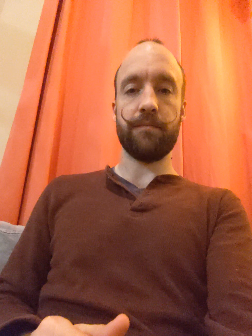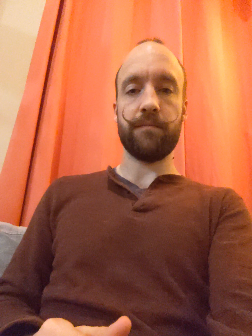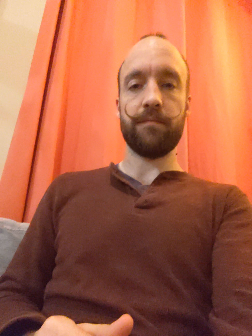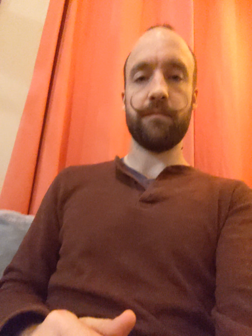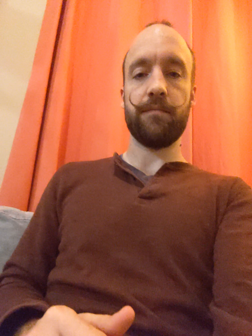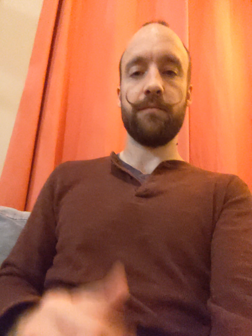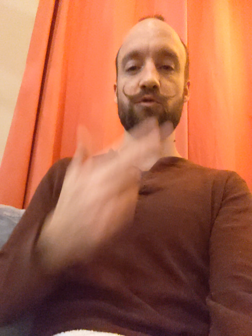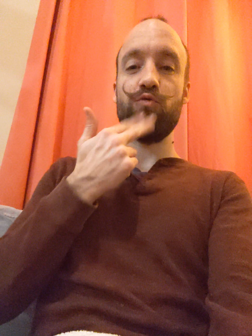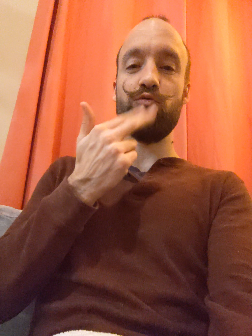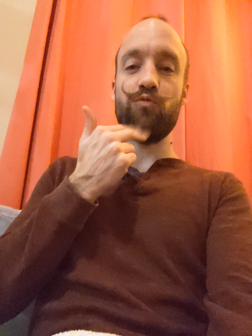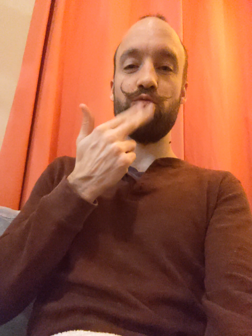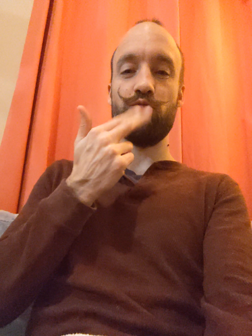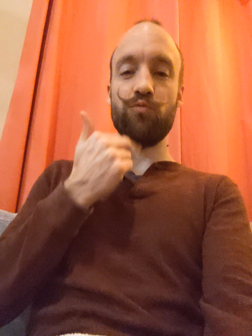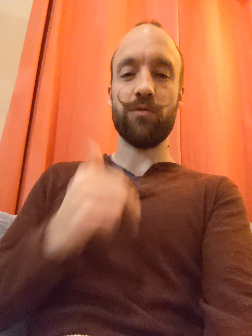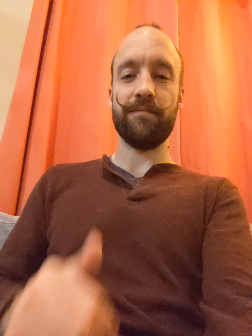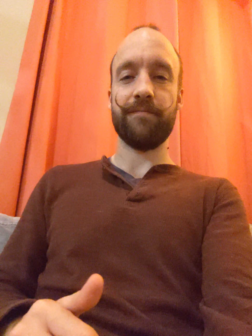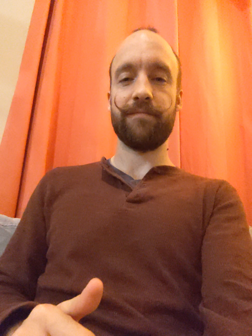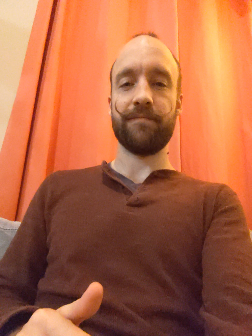cute